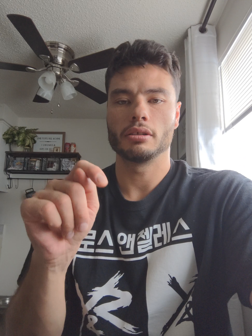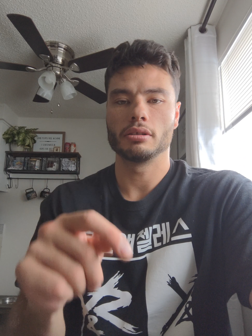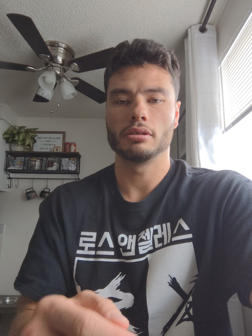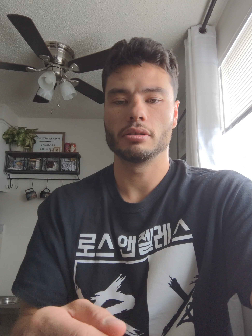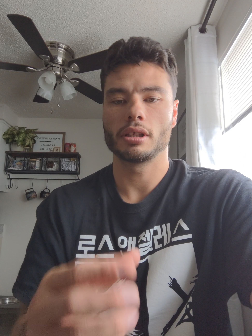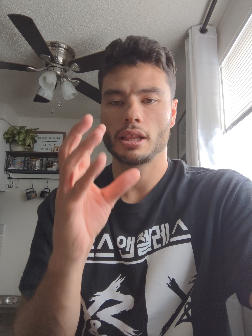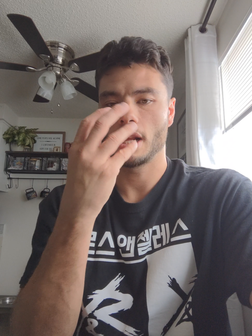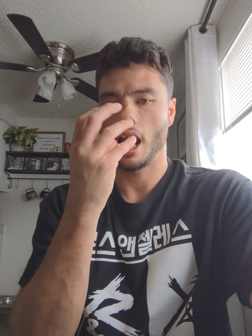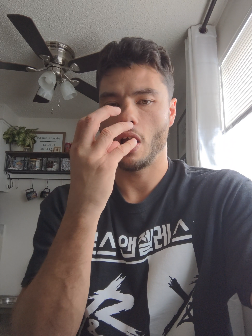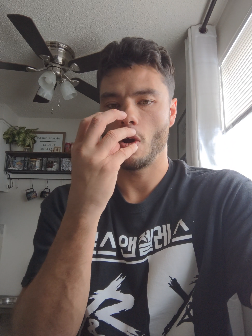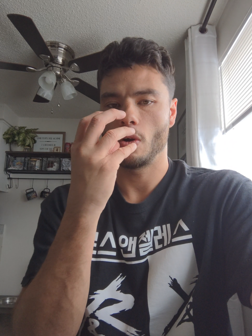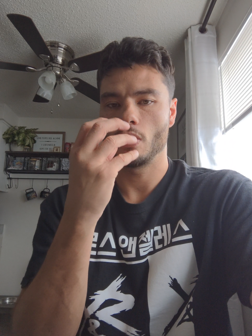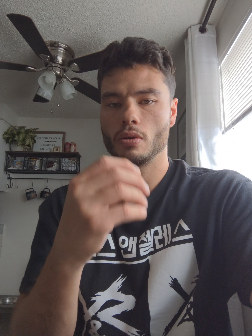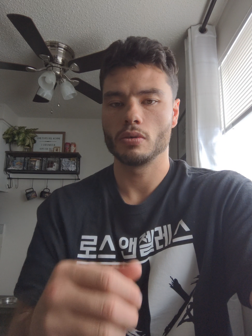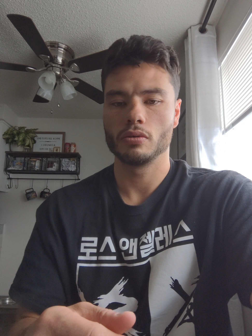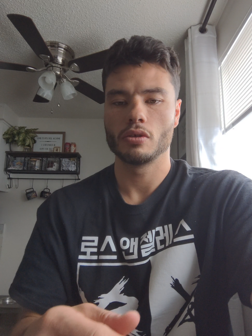clown